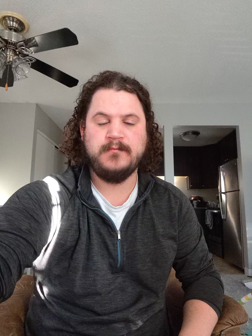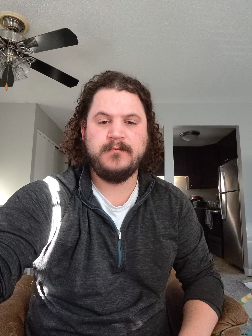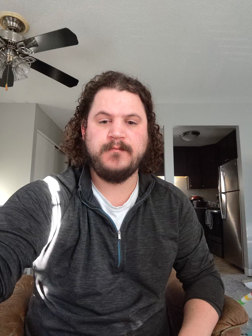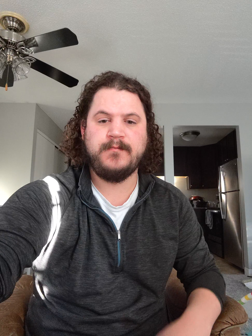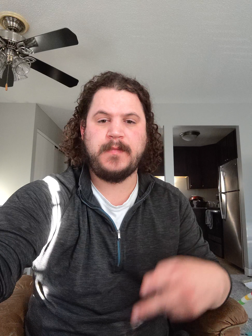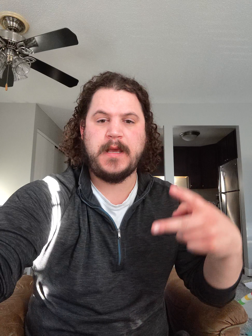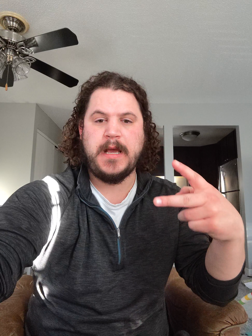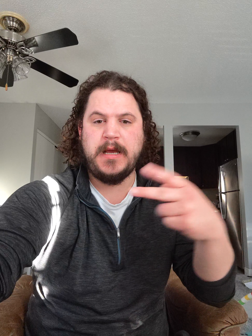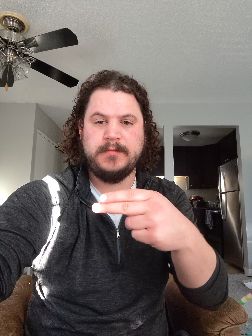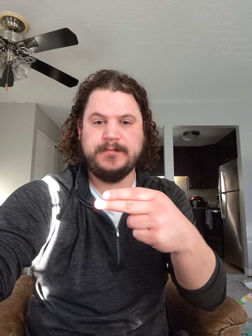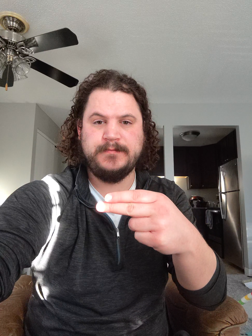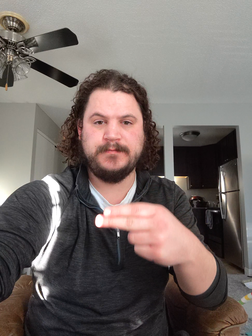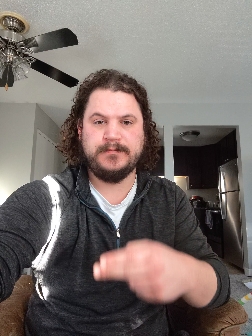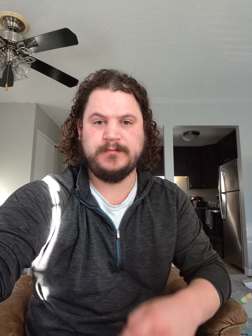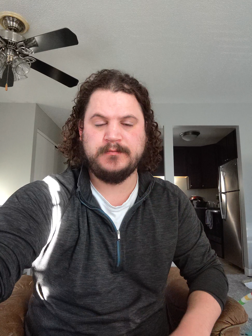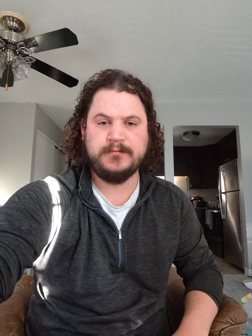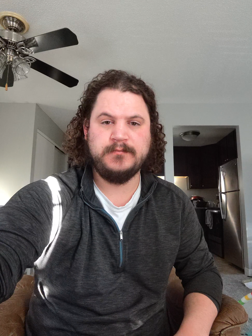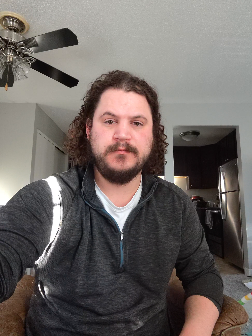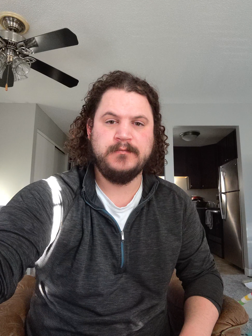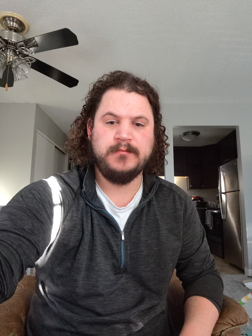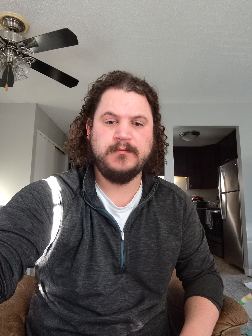cut